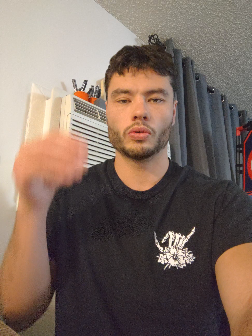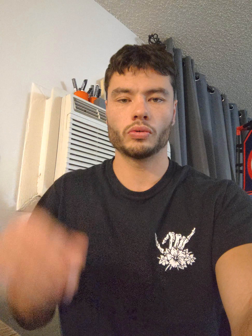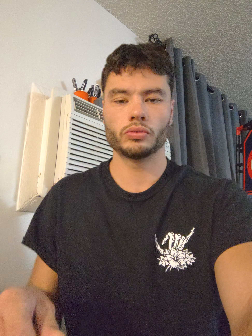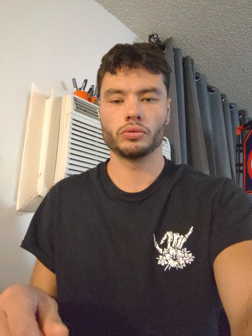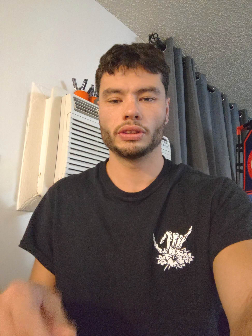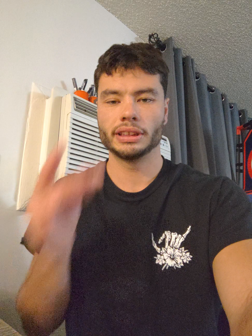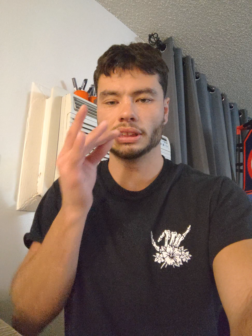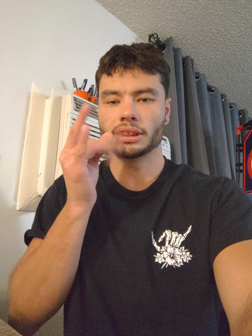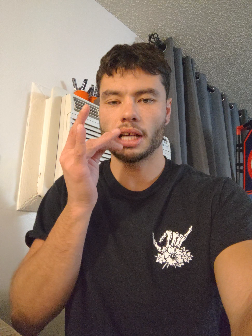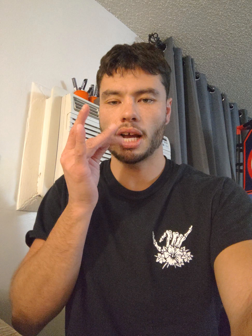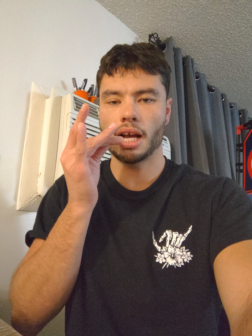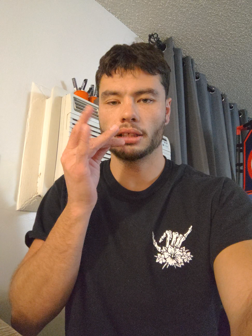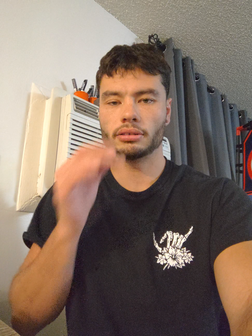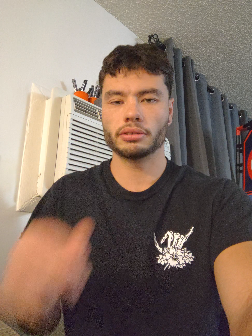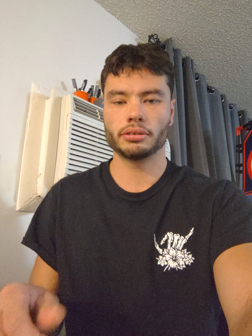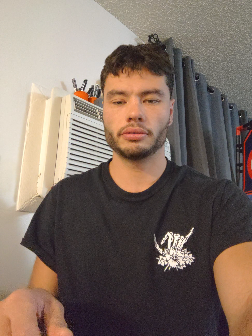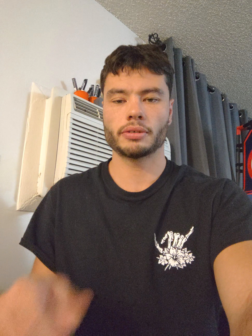snack